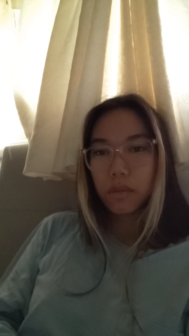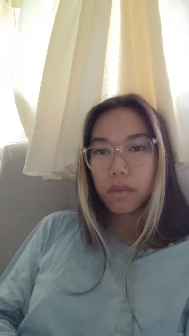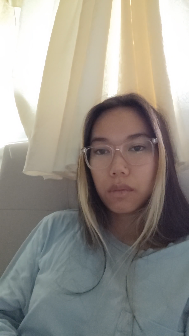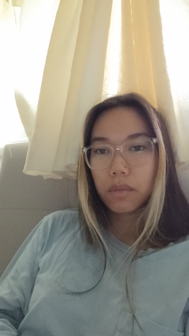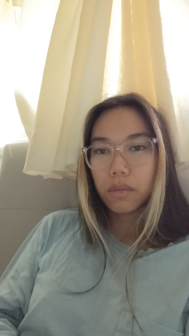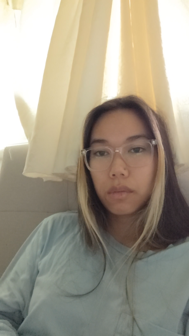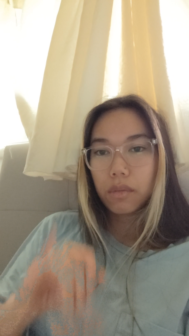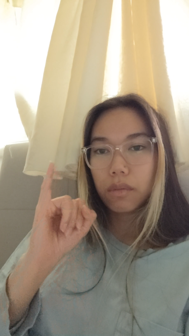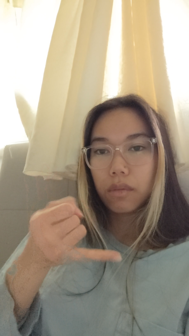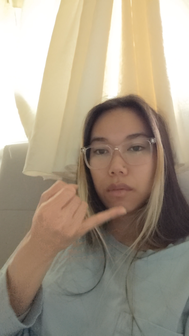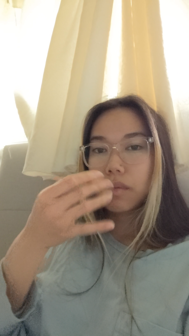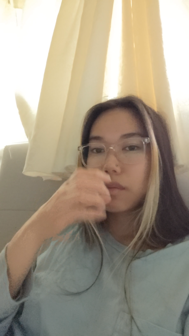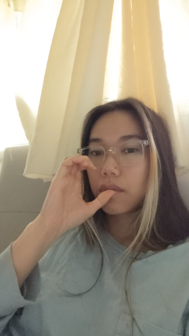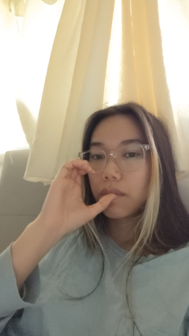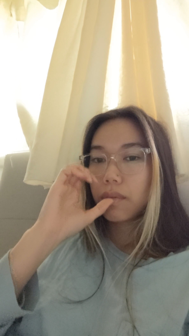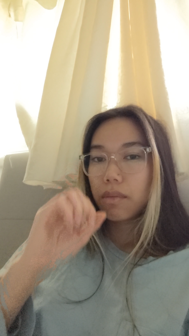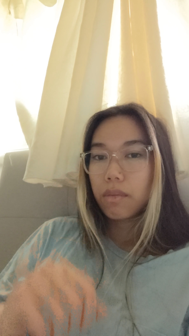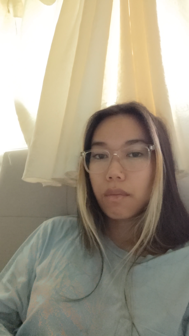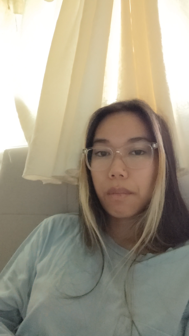juice